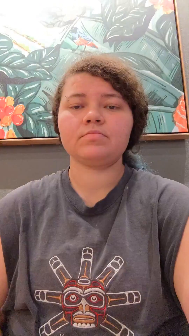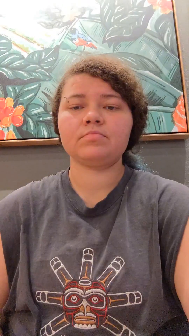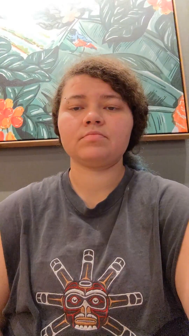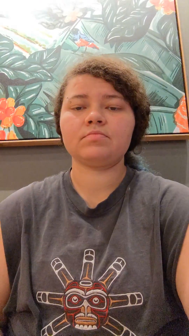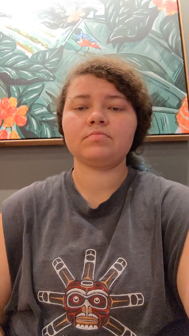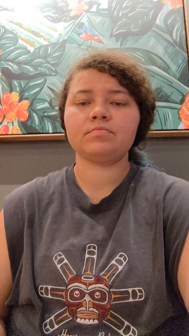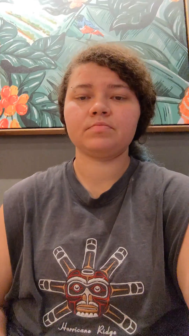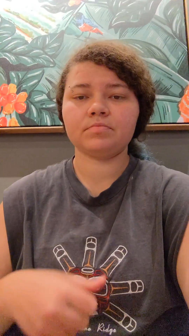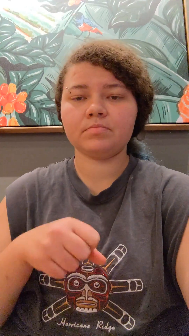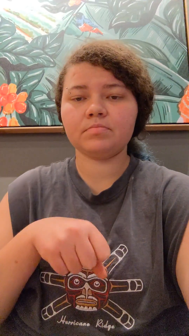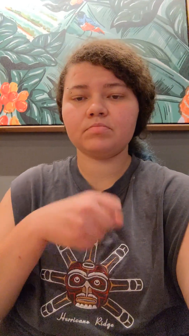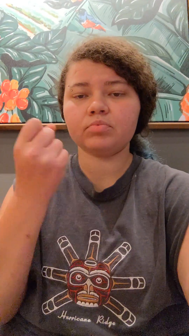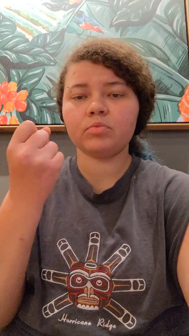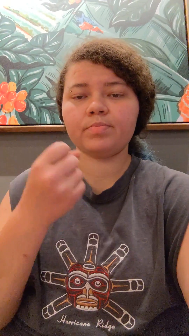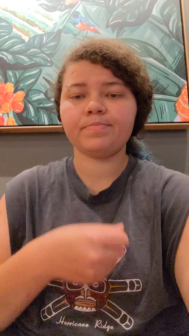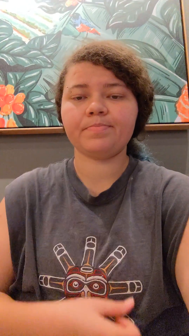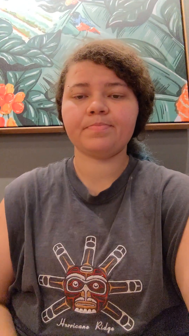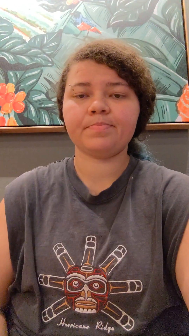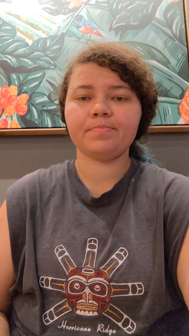broken